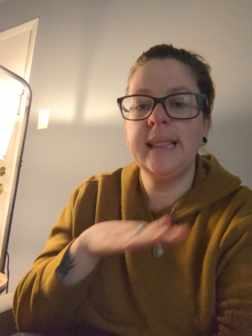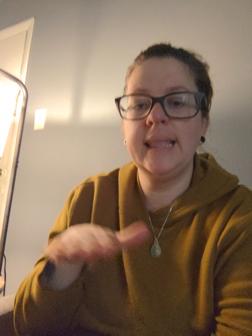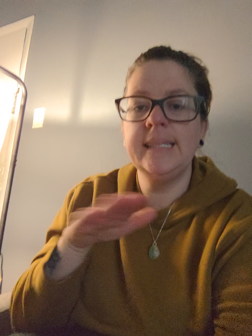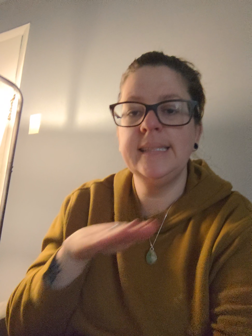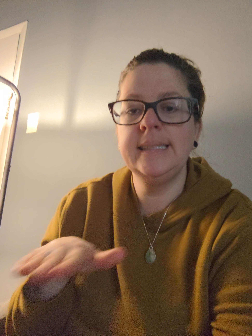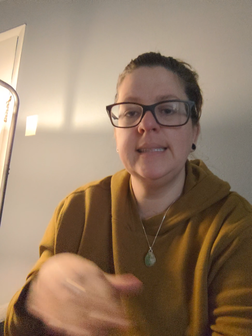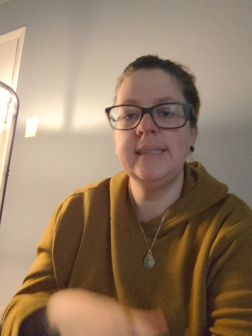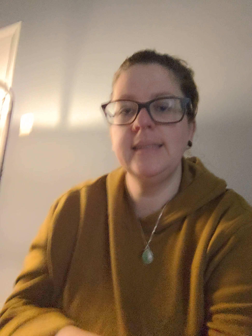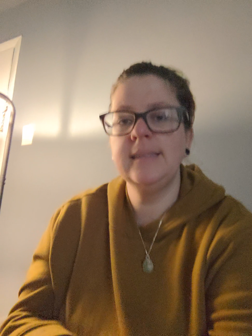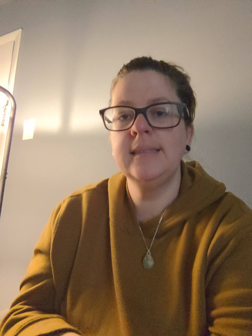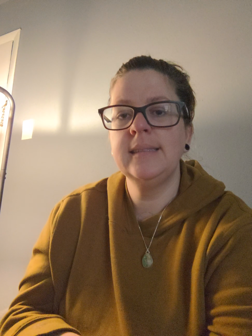clean